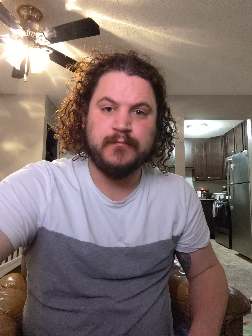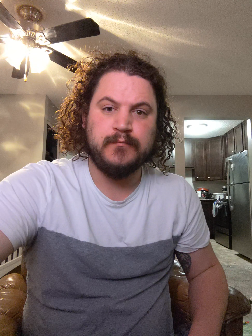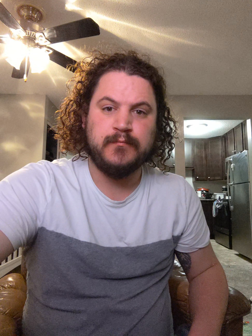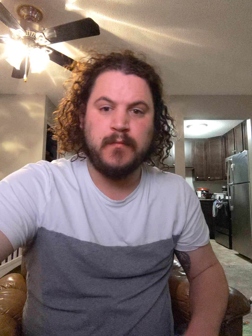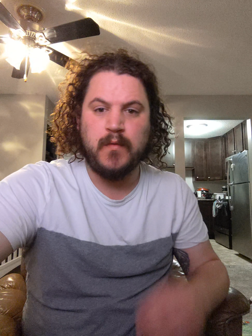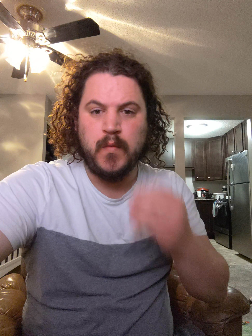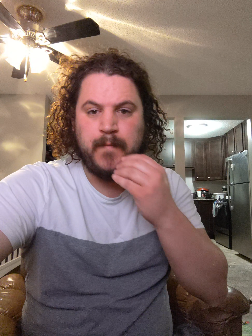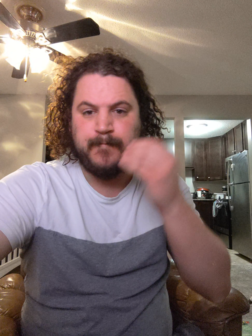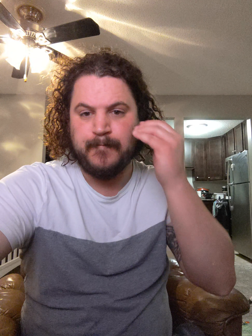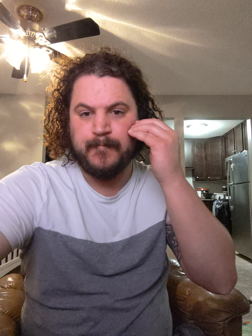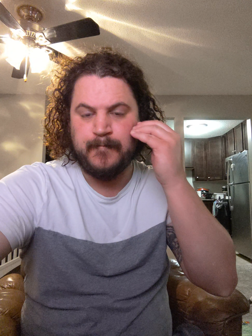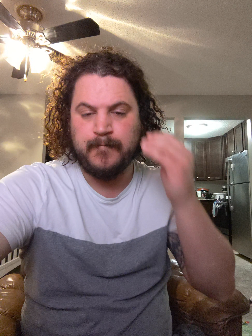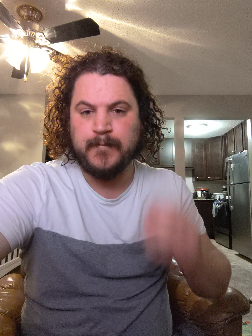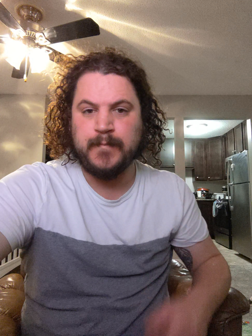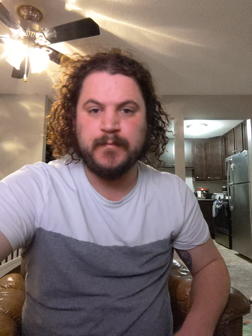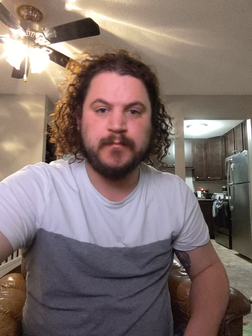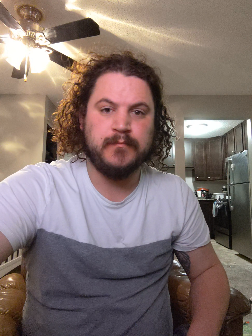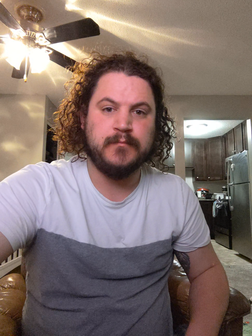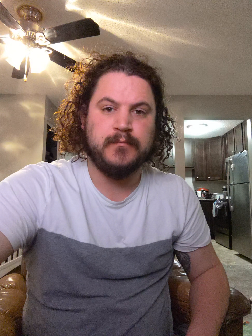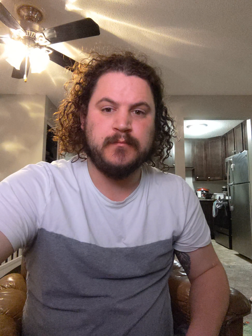home